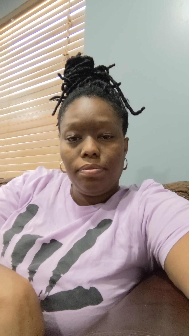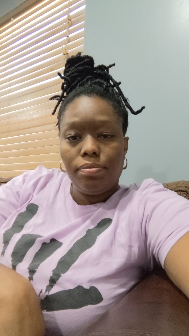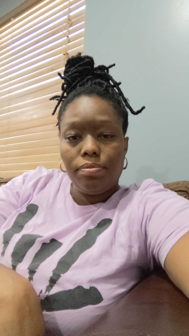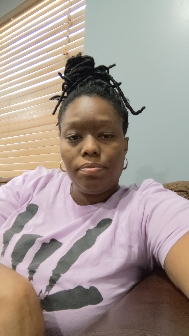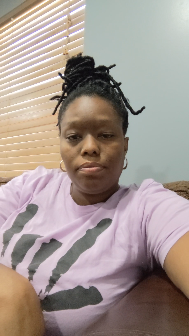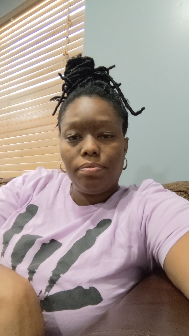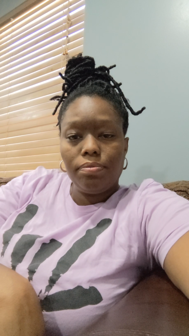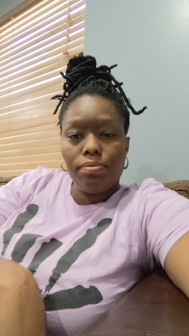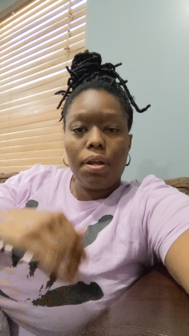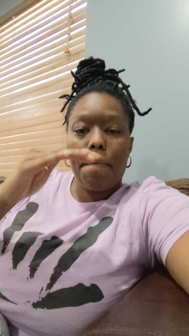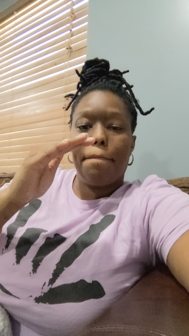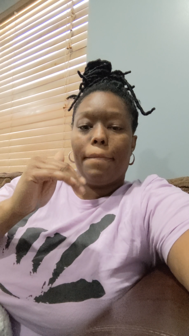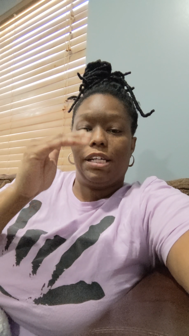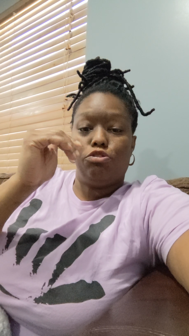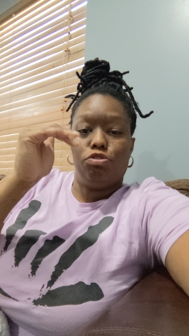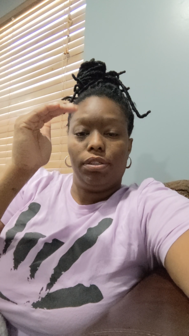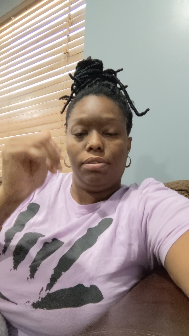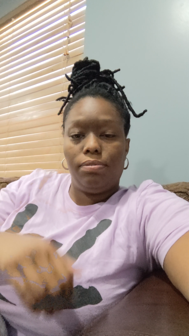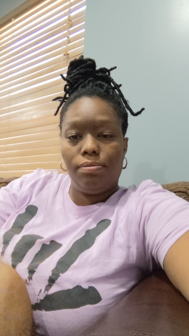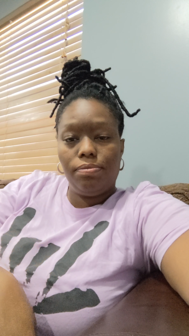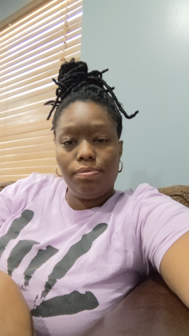build